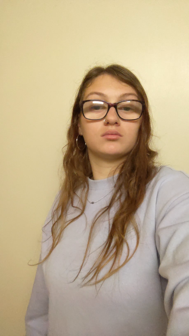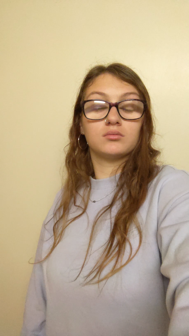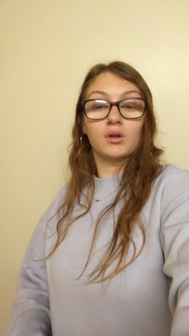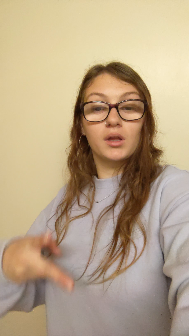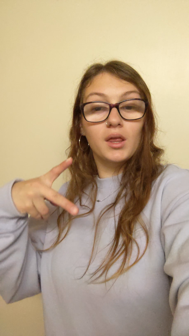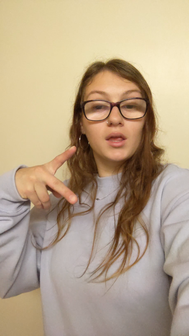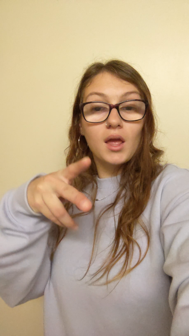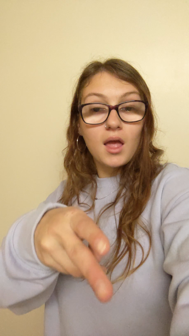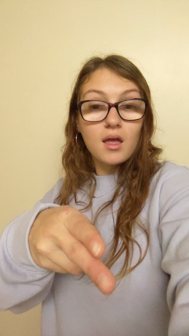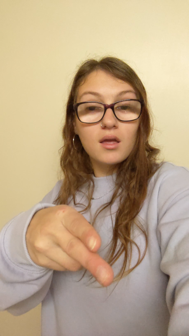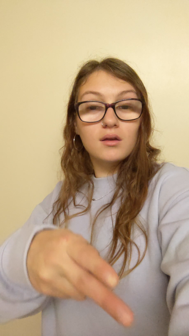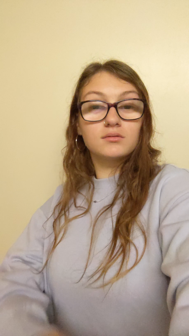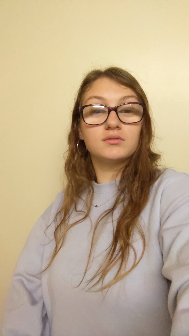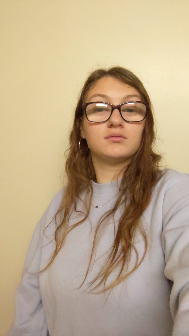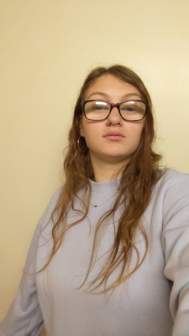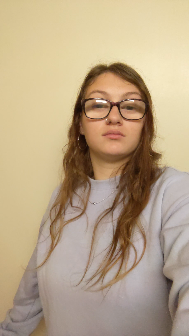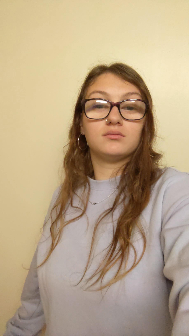cut